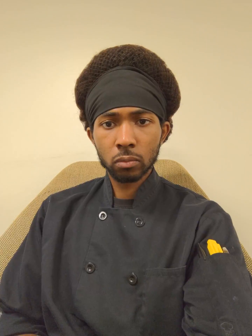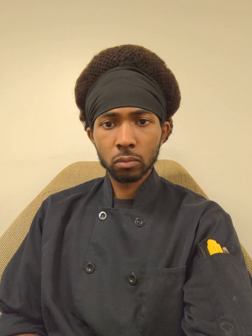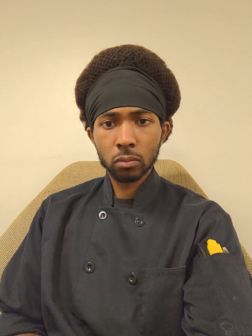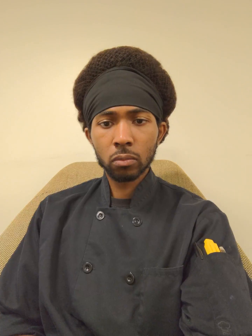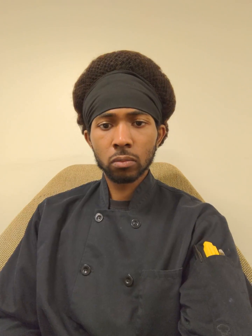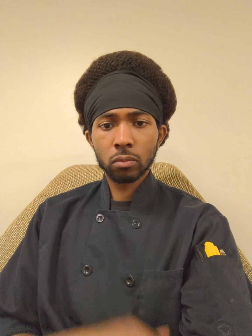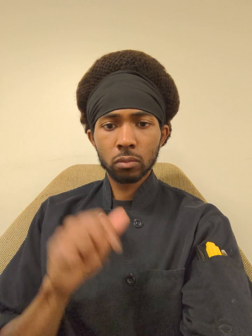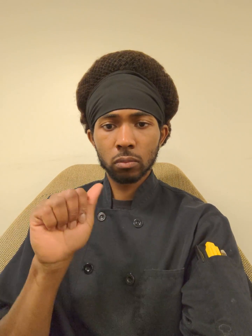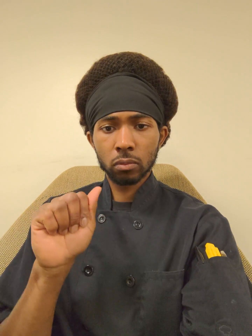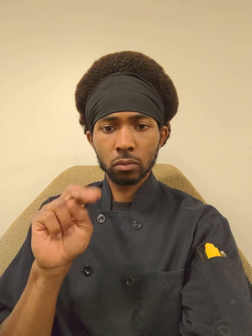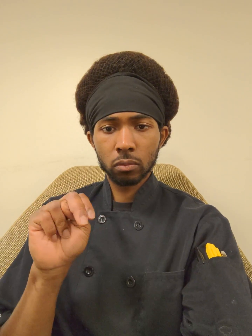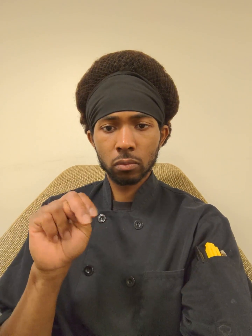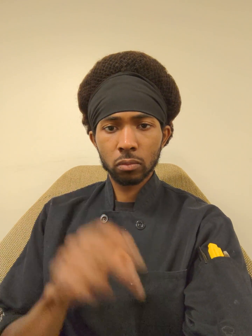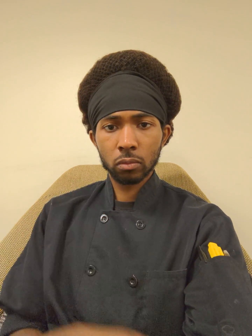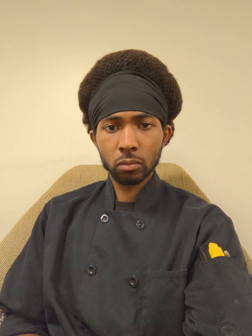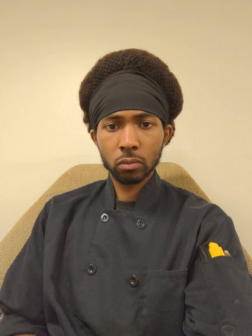an